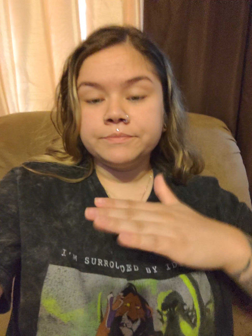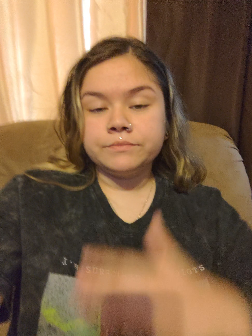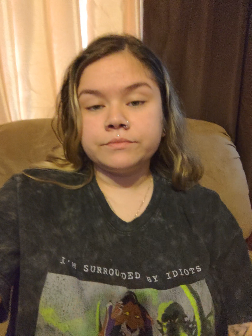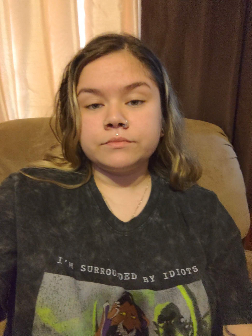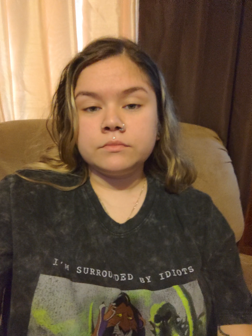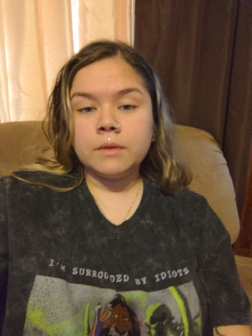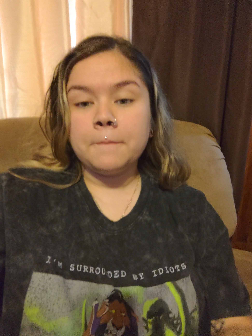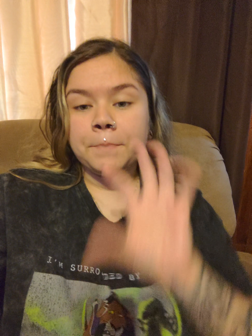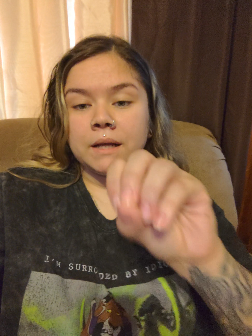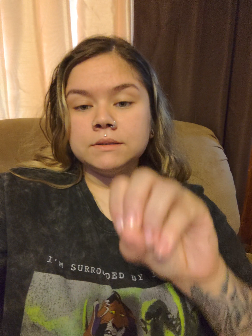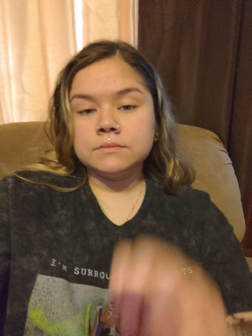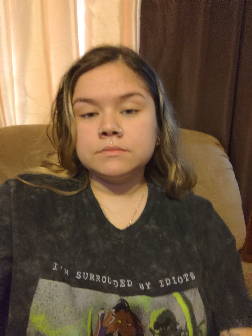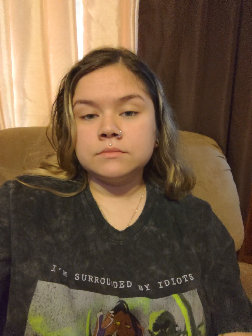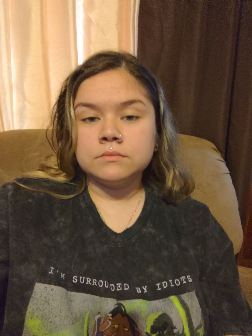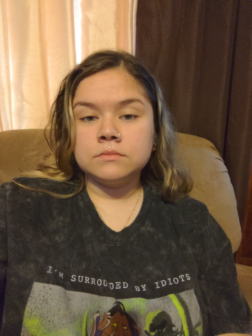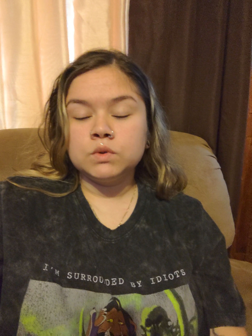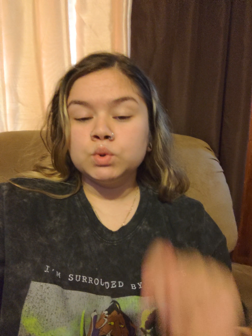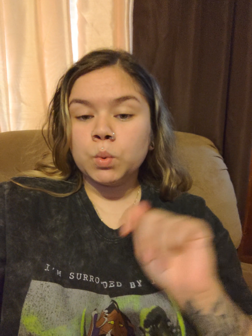bite